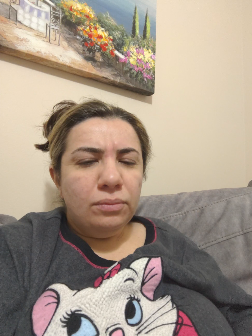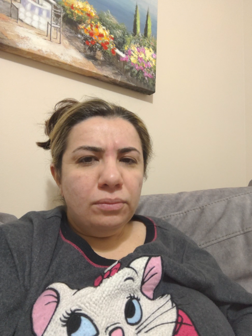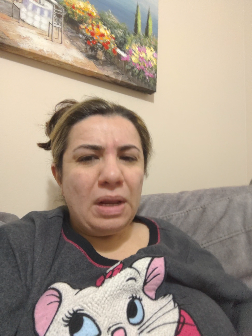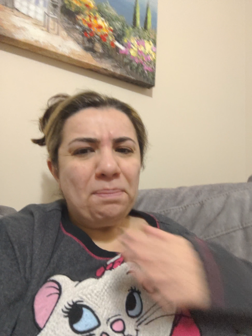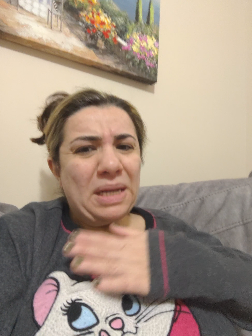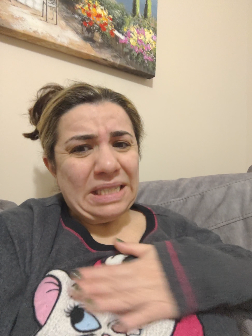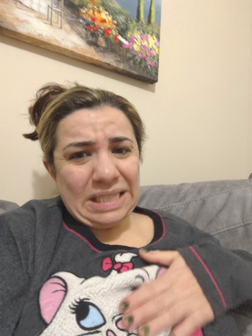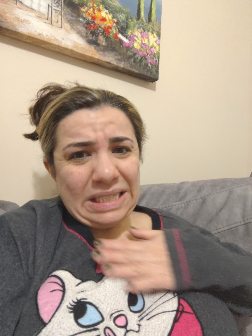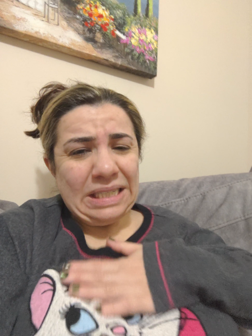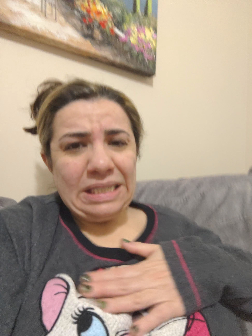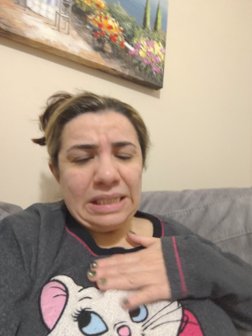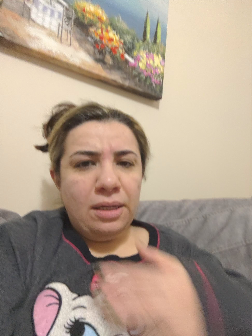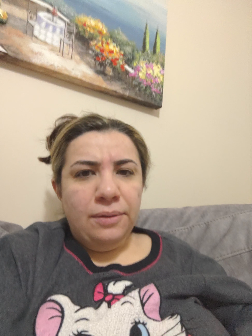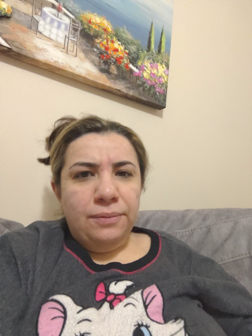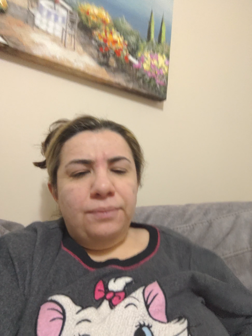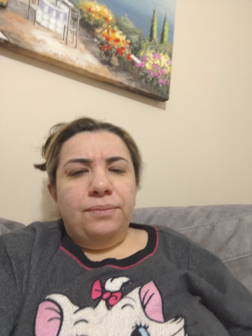please